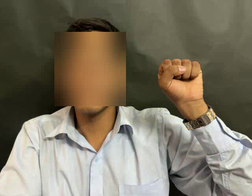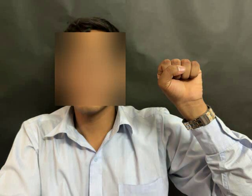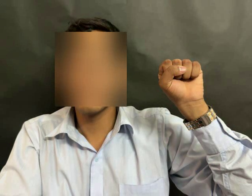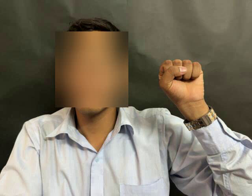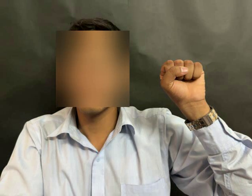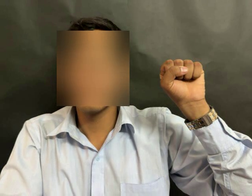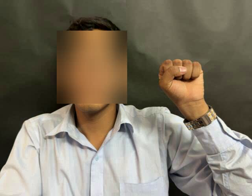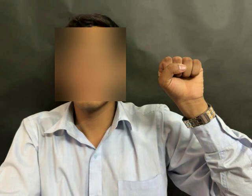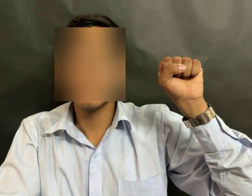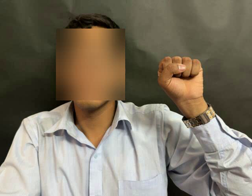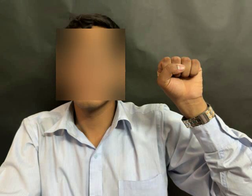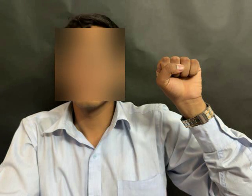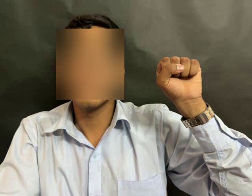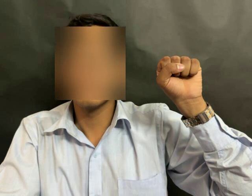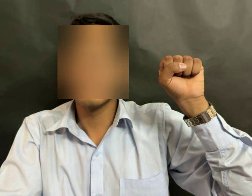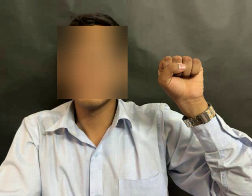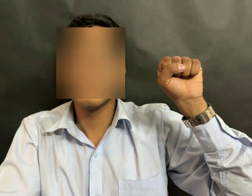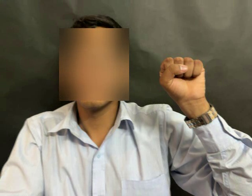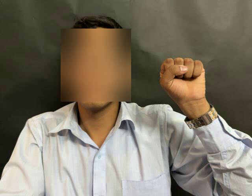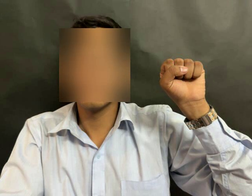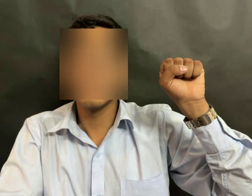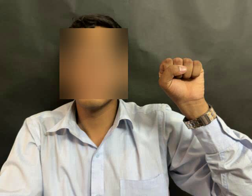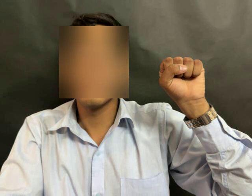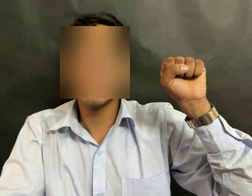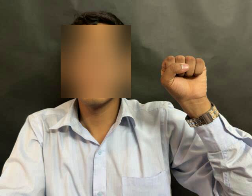S